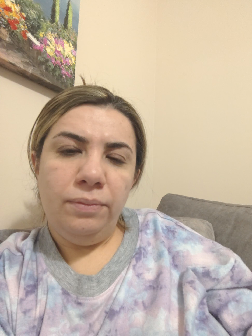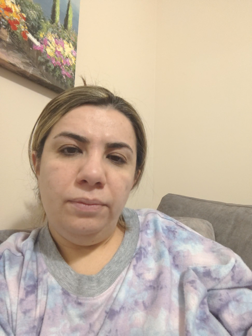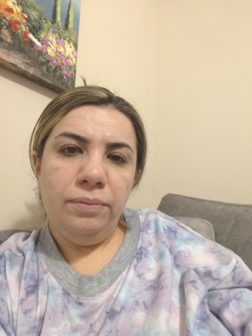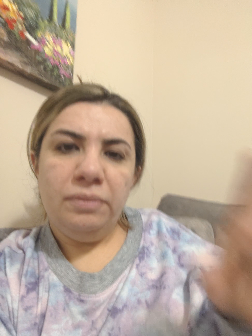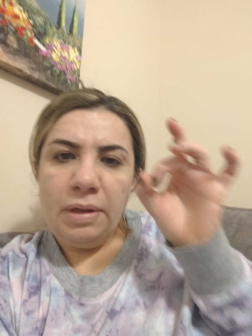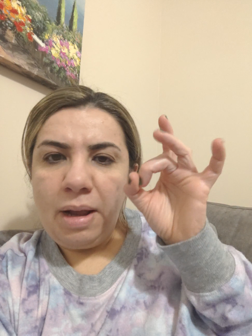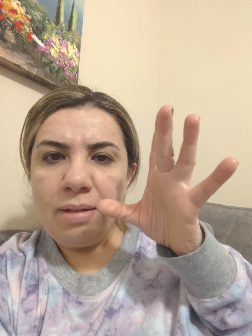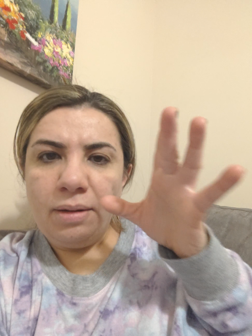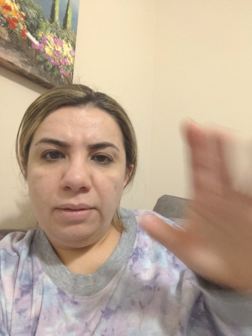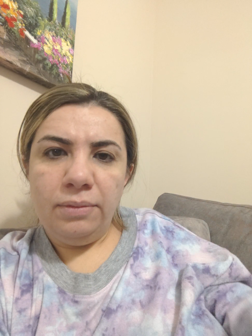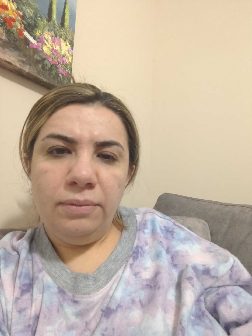hate